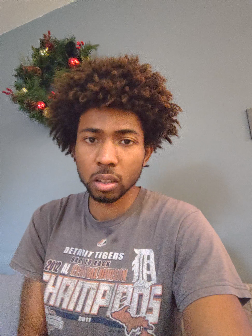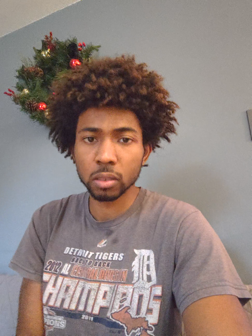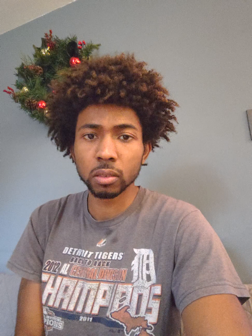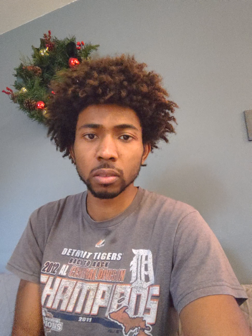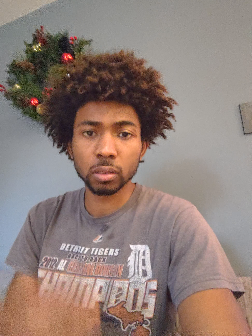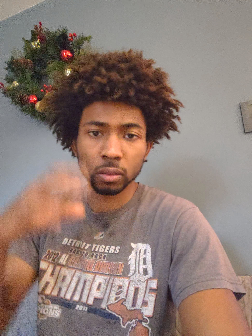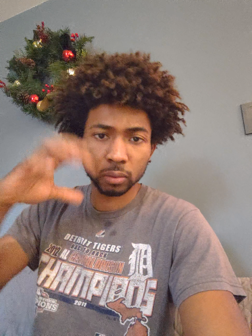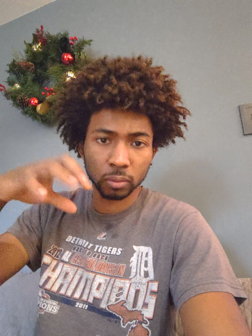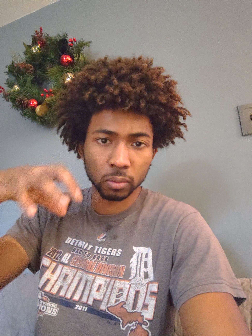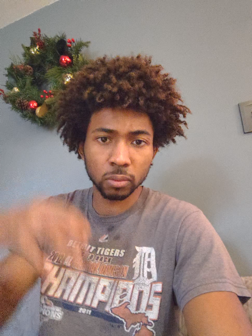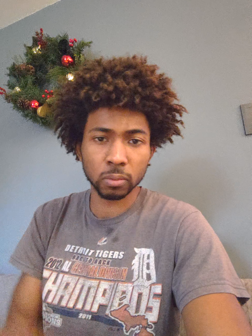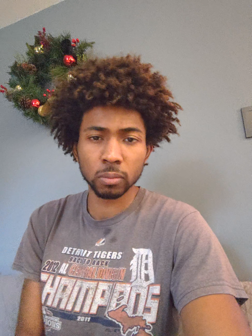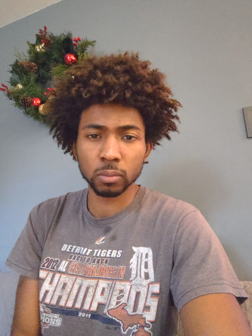rain